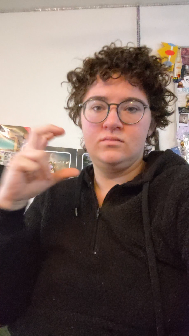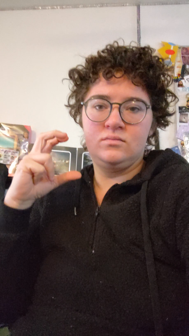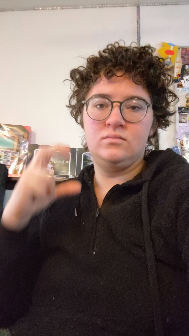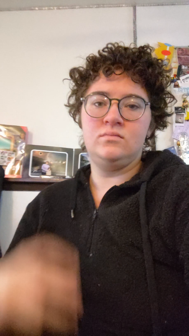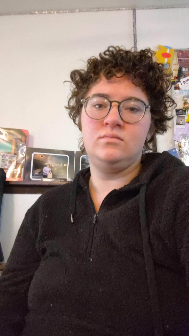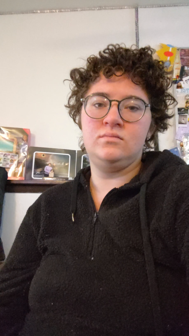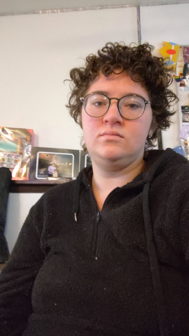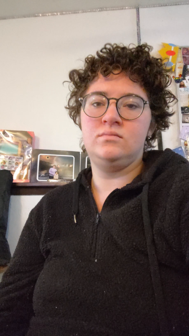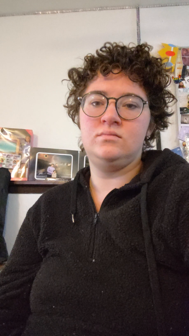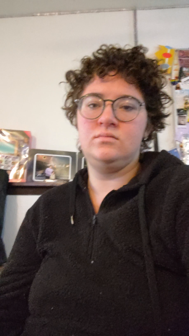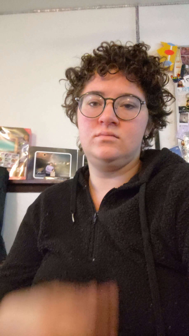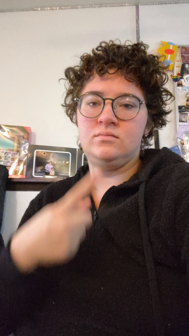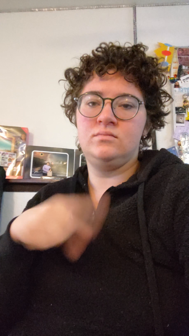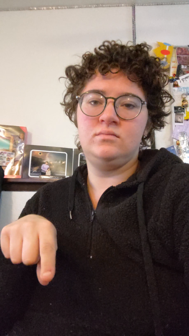cut